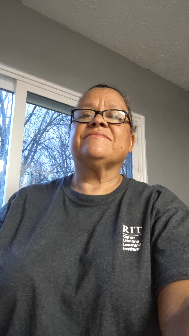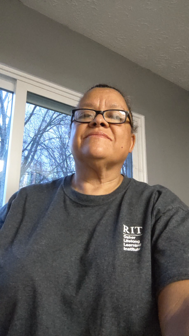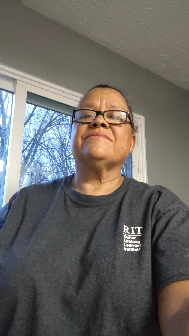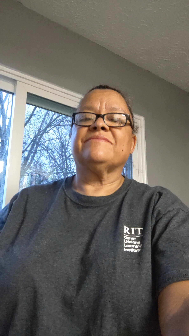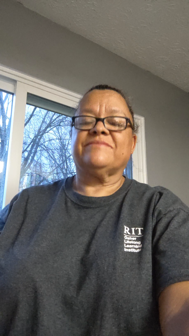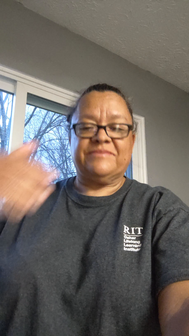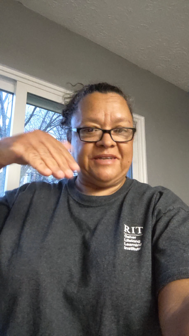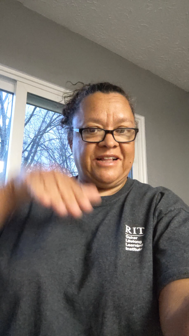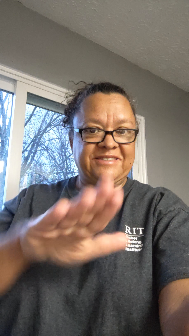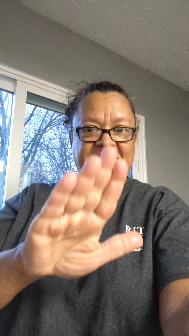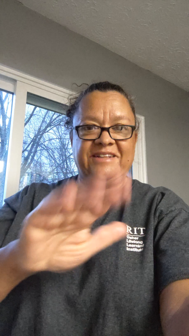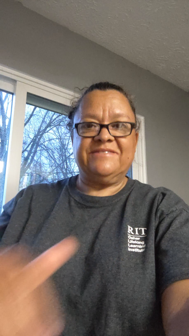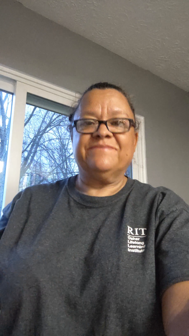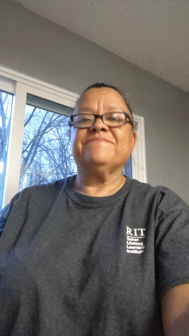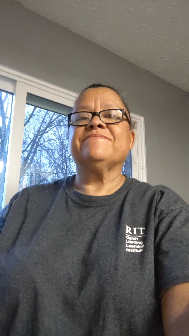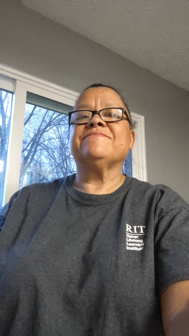enter